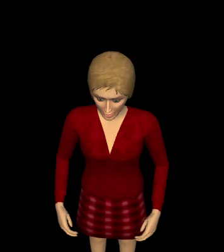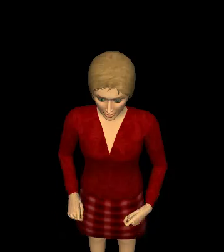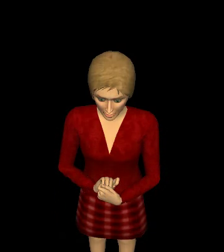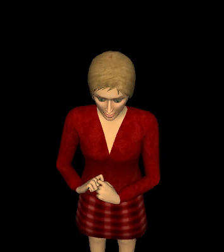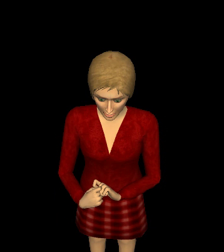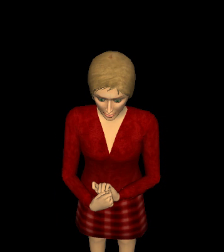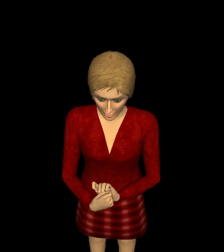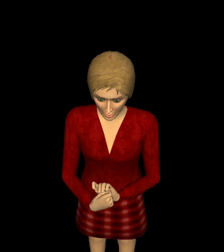يغير